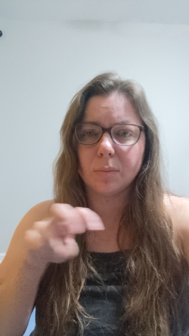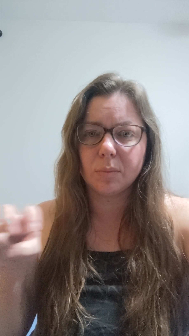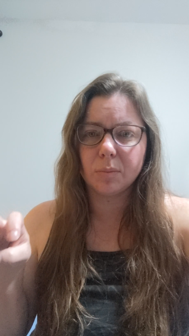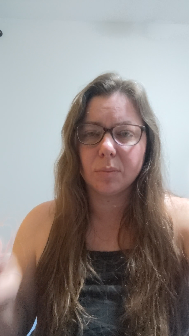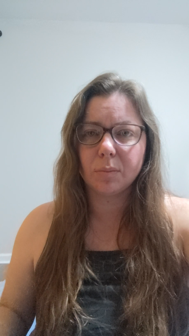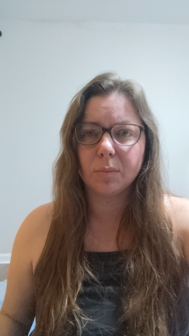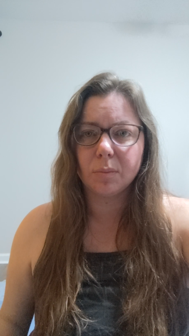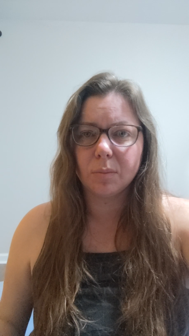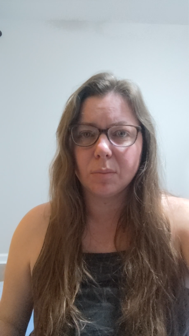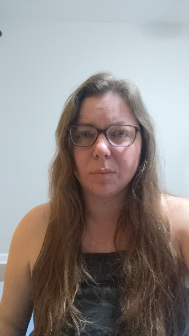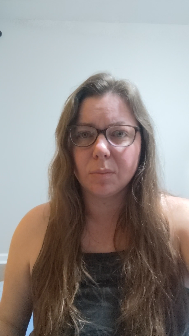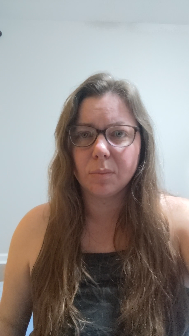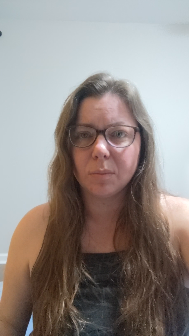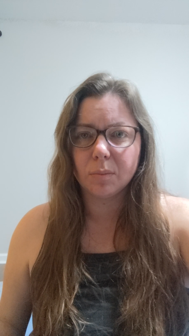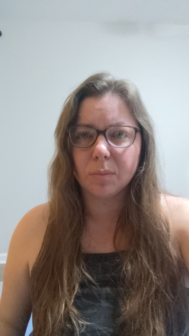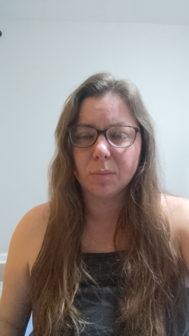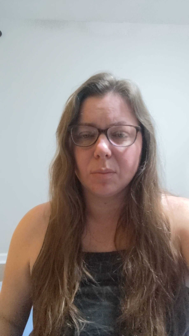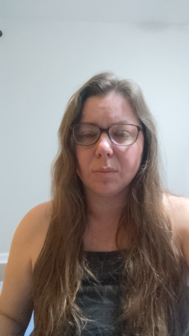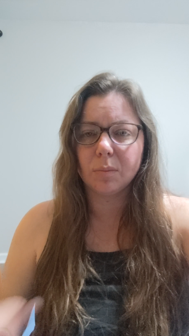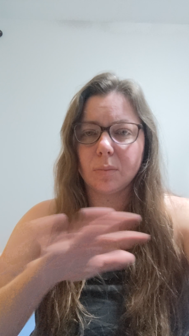cover